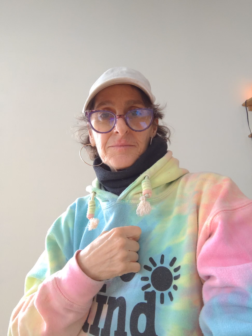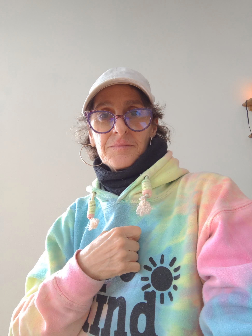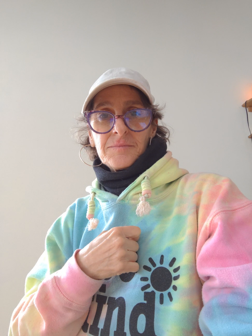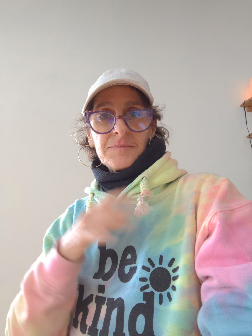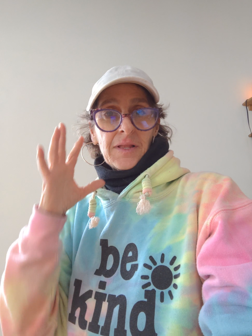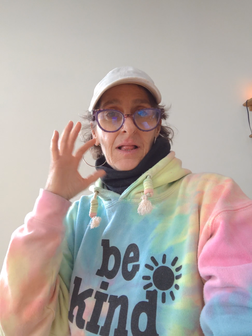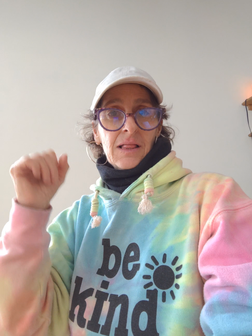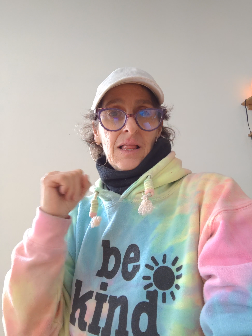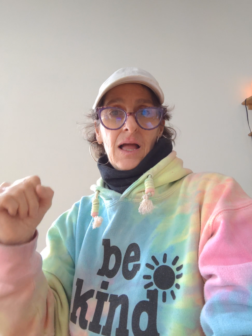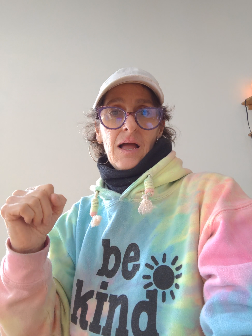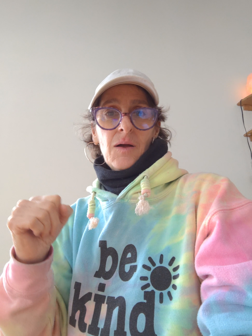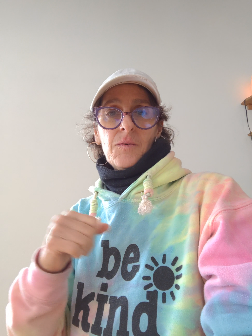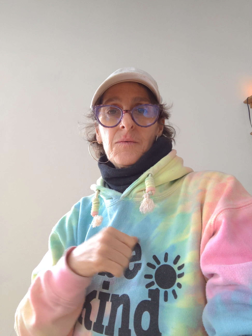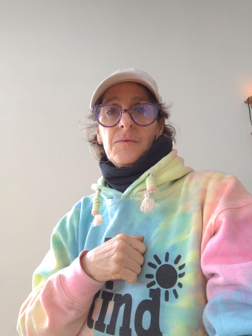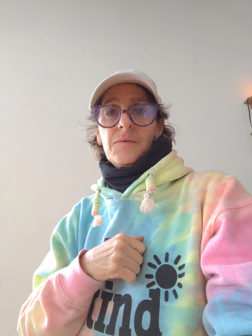loud